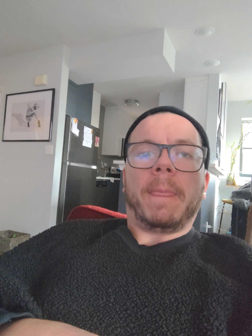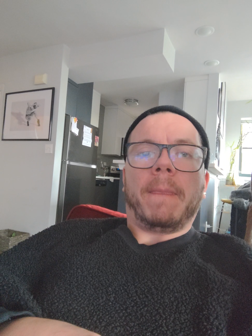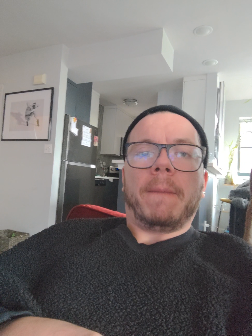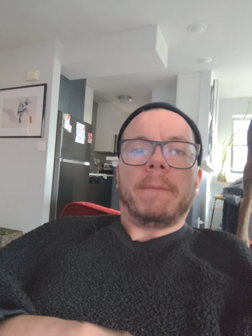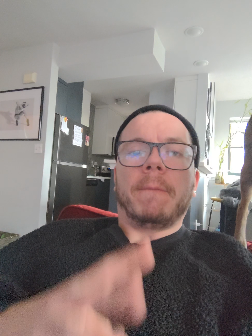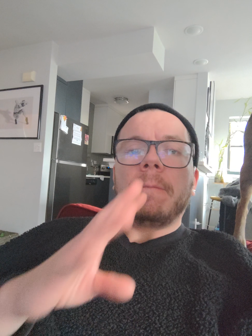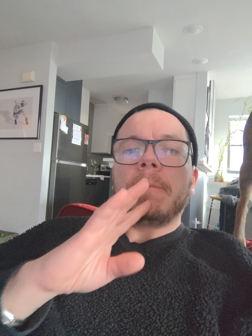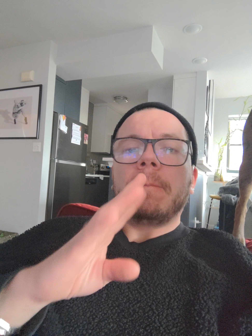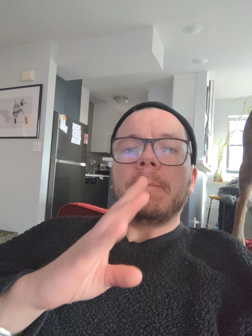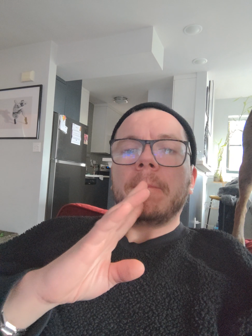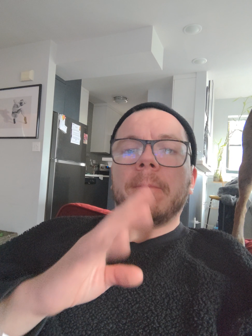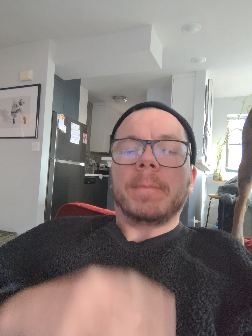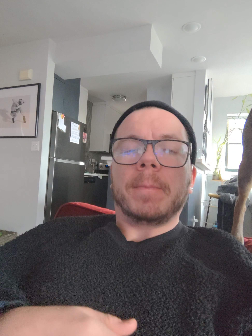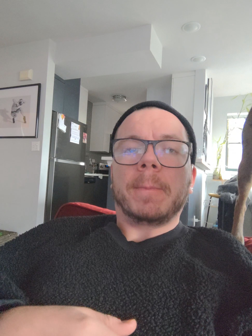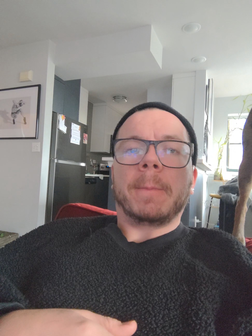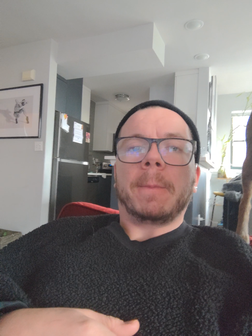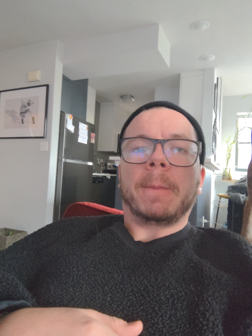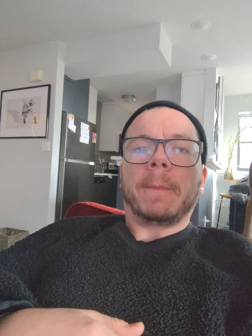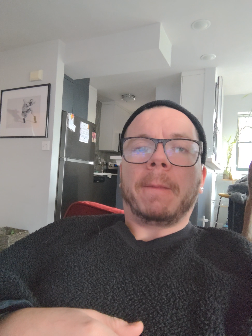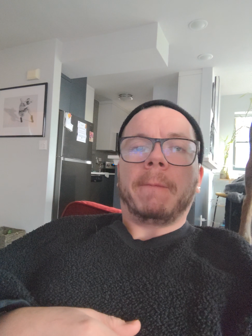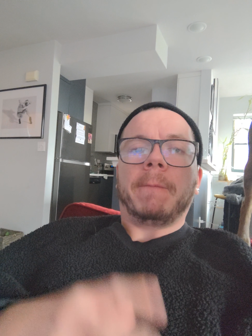talk